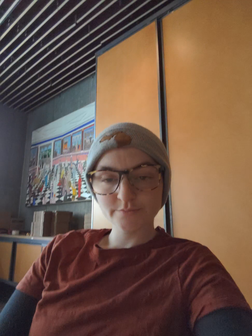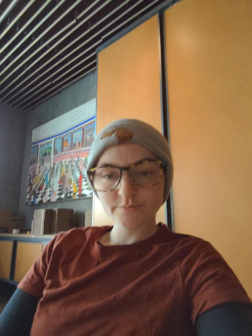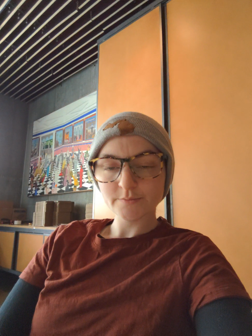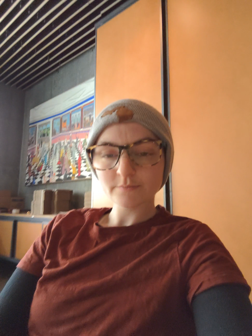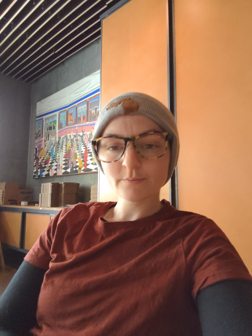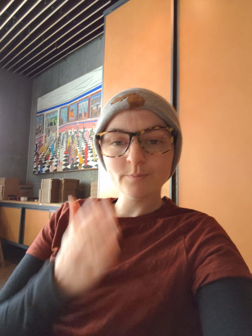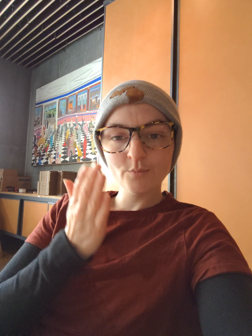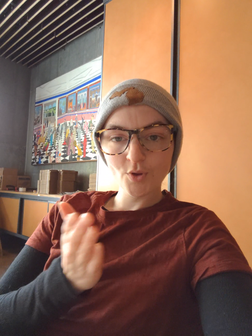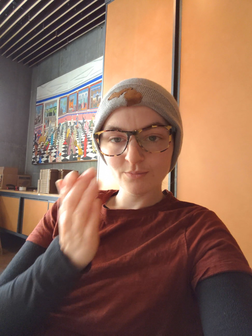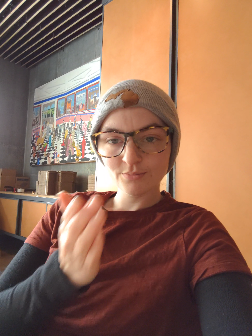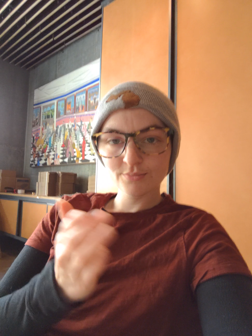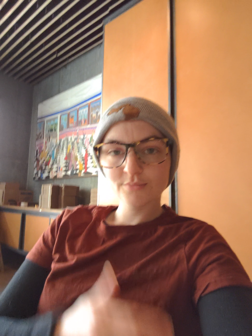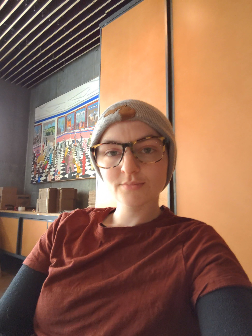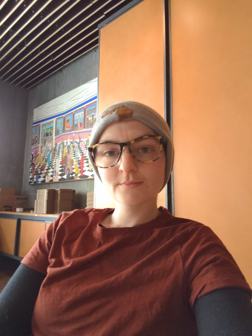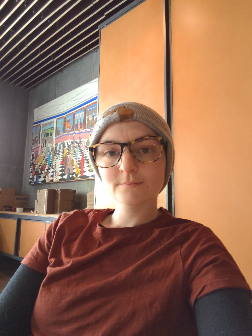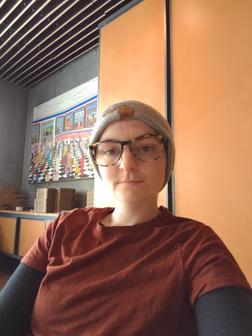boat